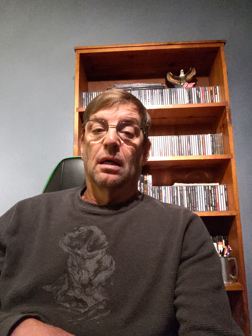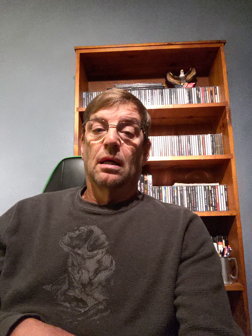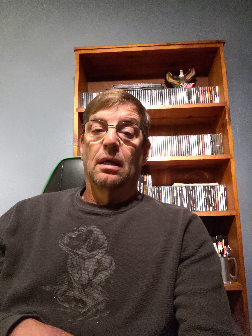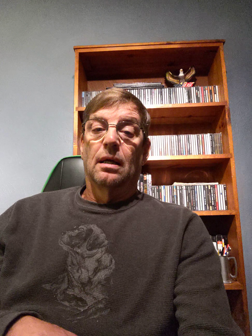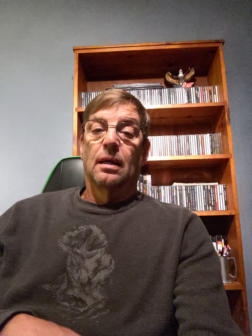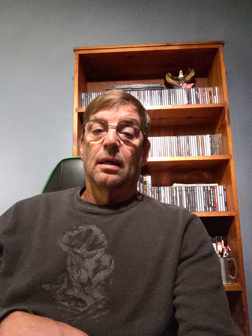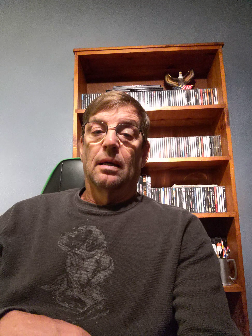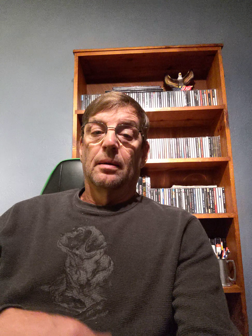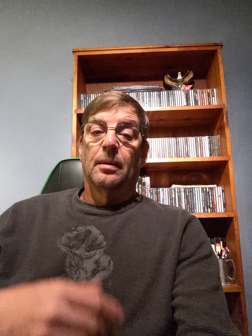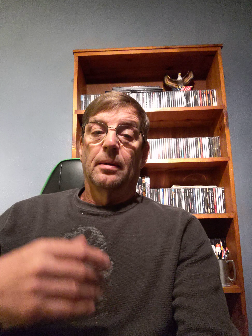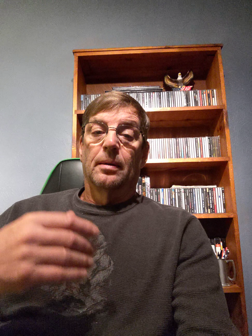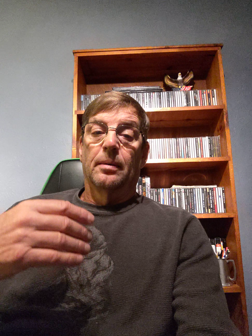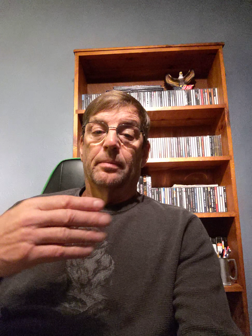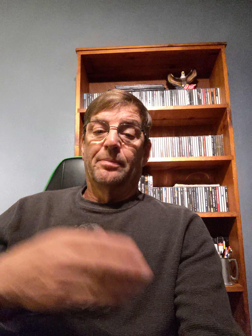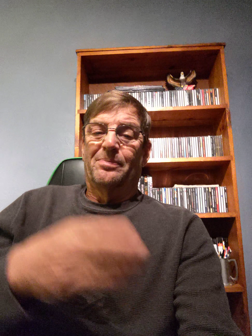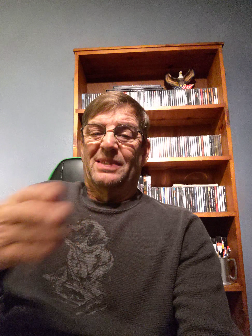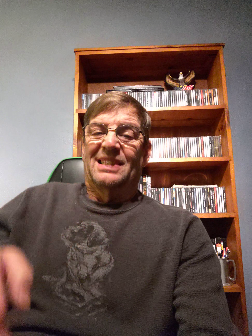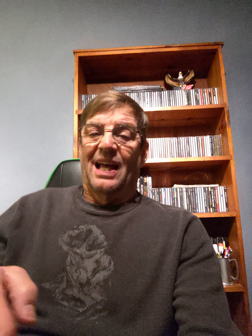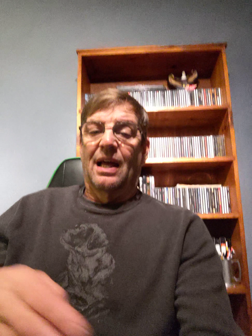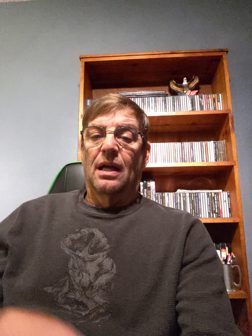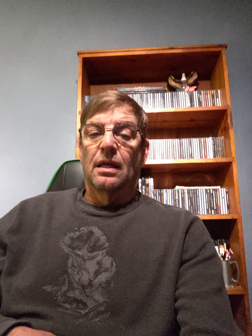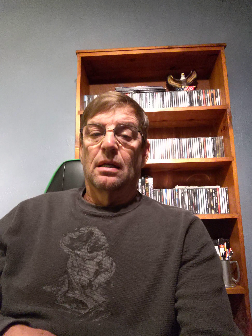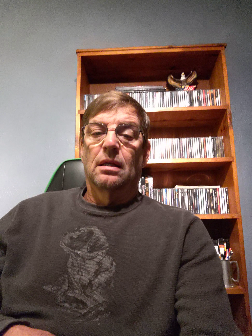beside